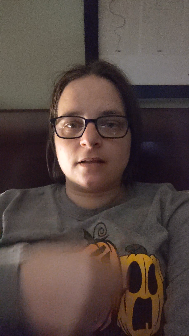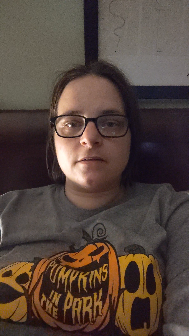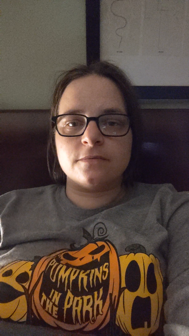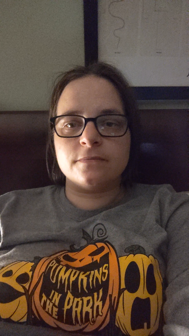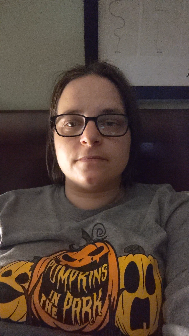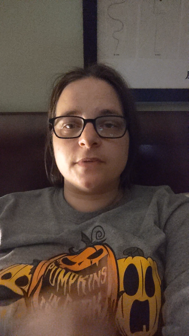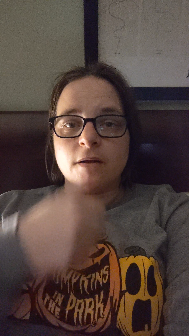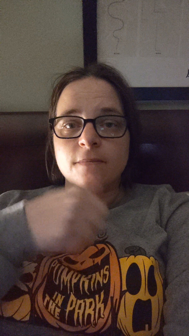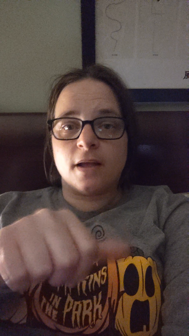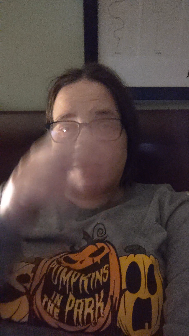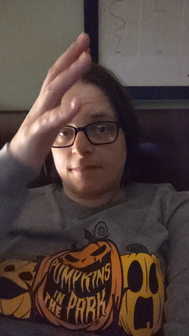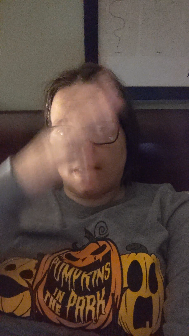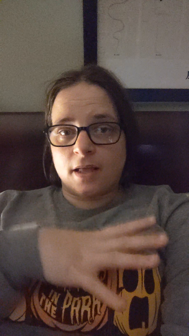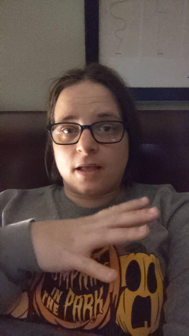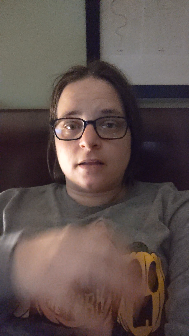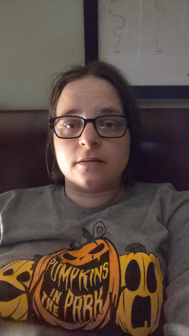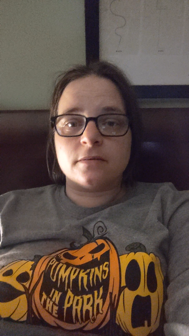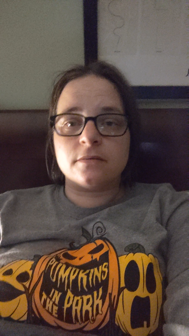mailman